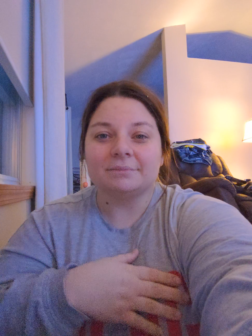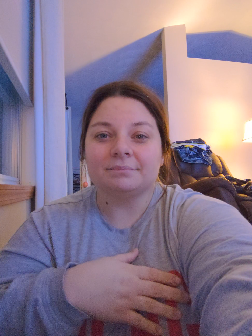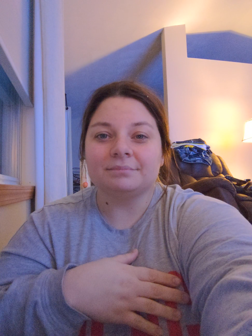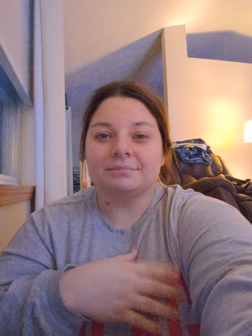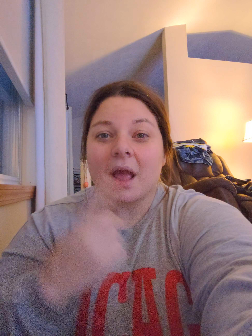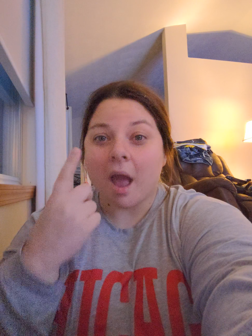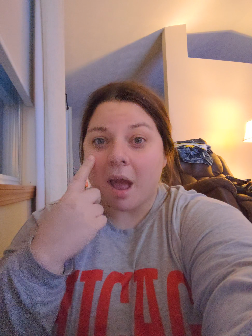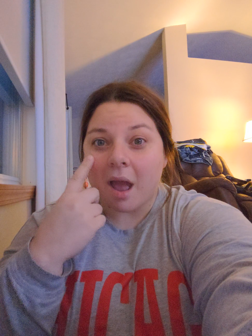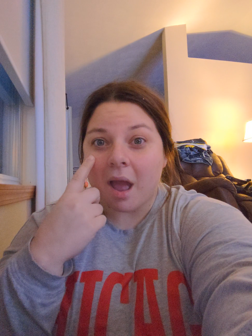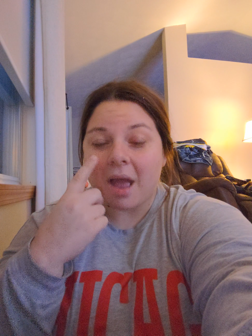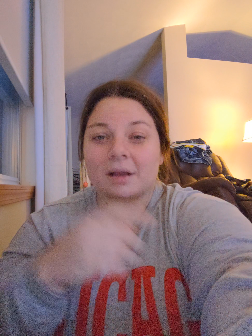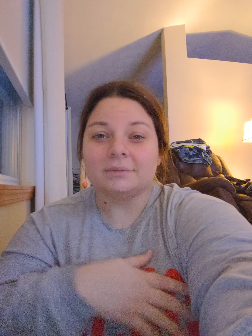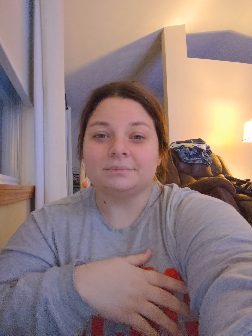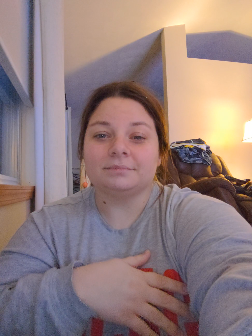eye